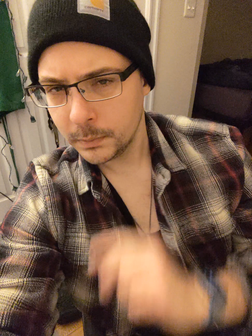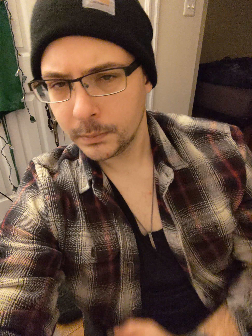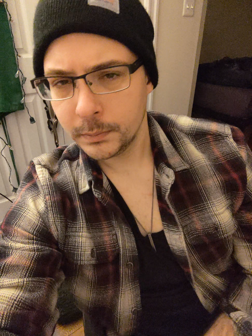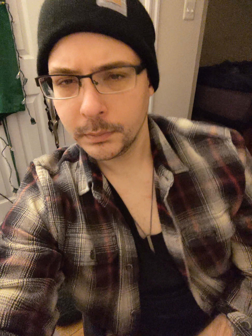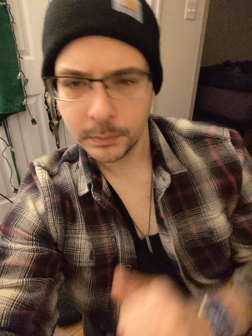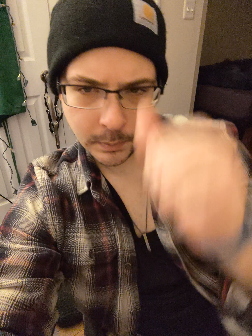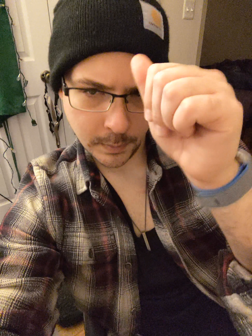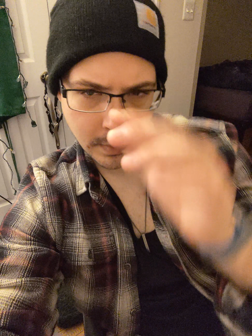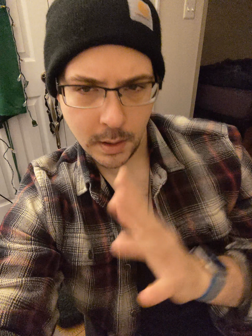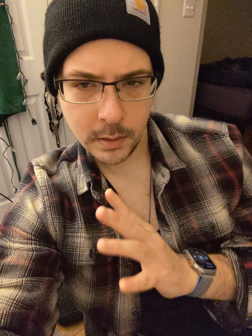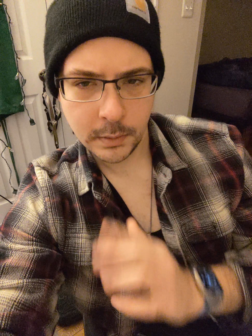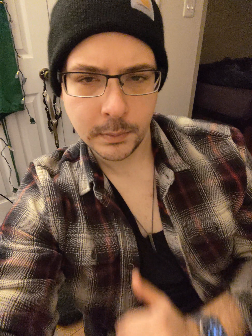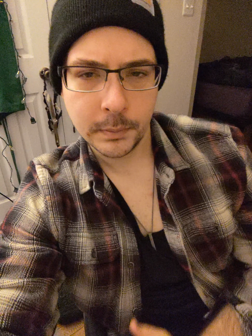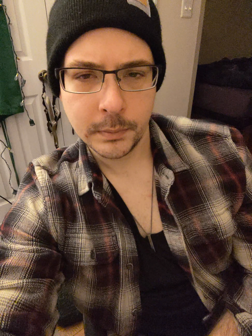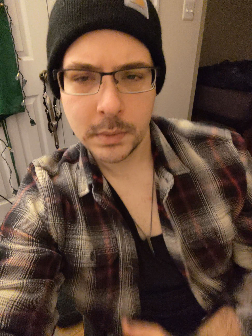man